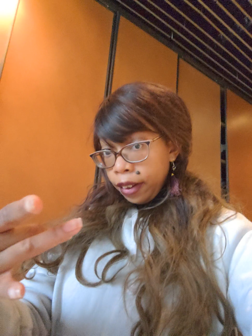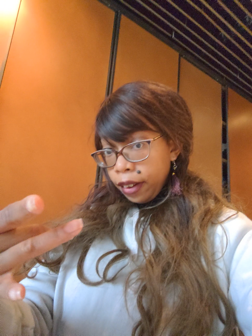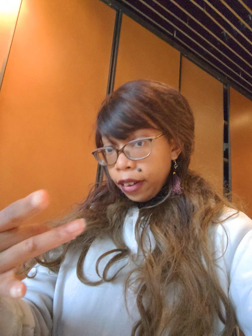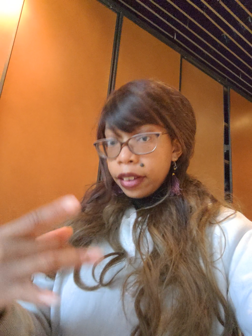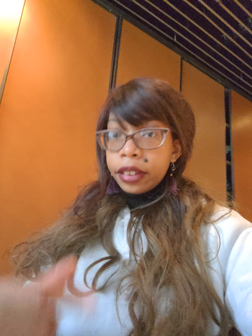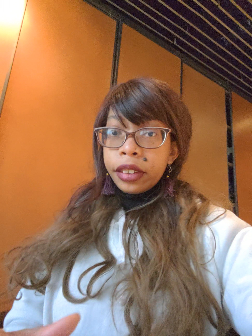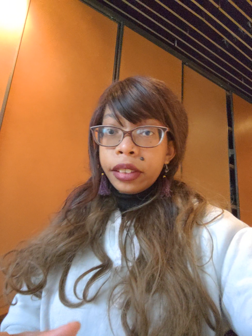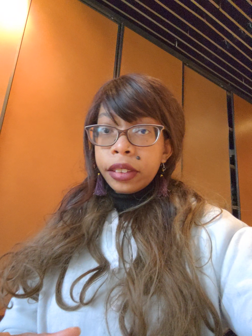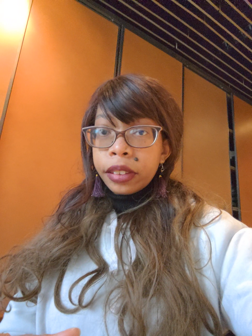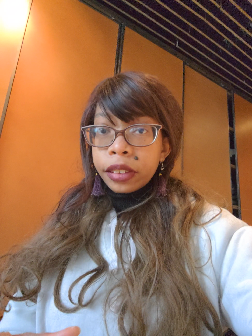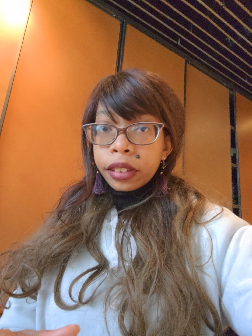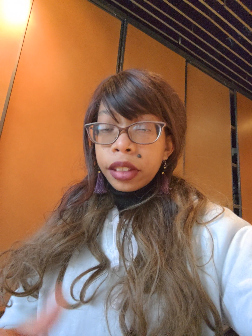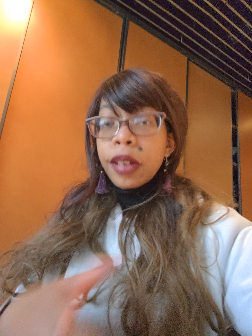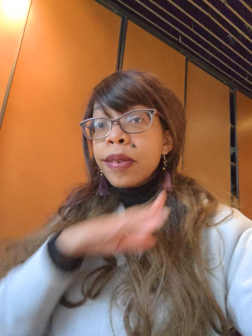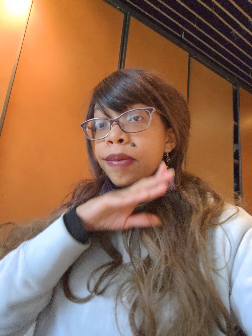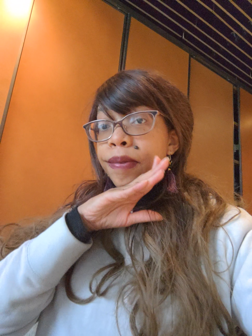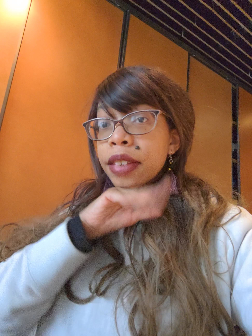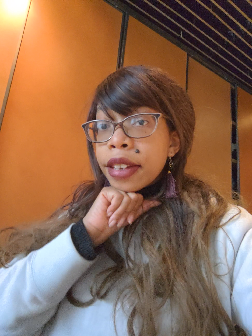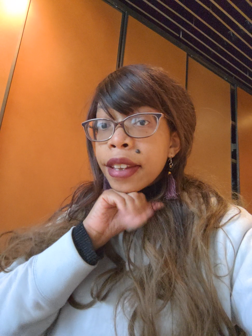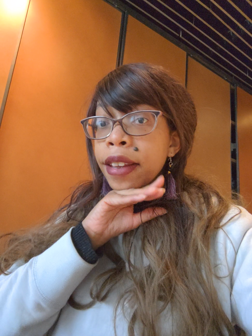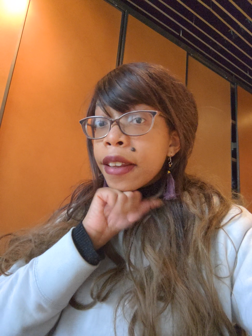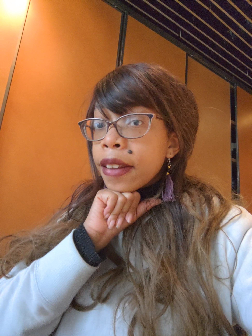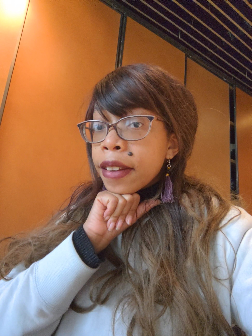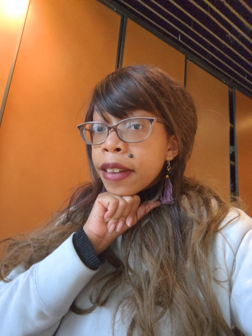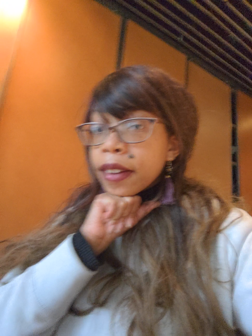pig